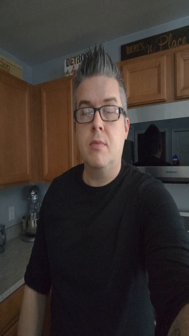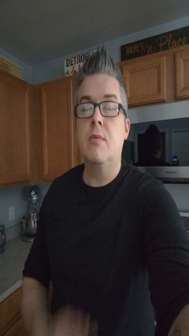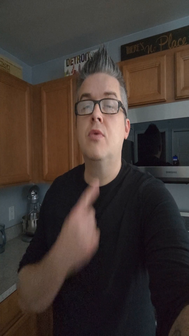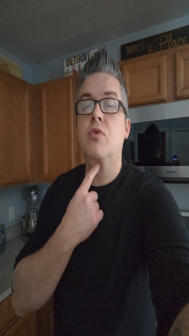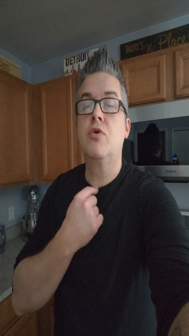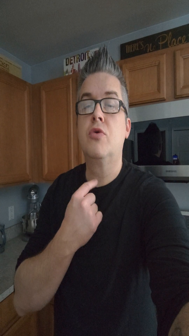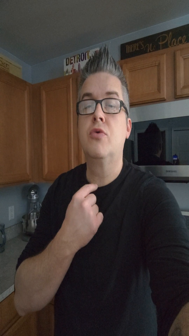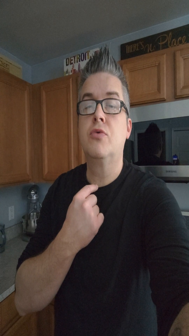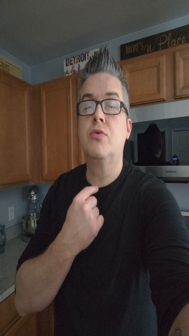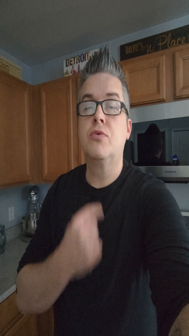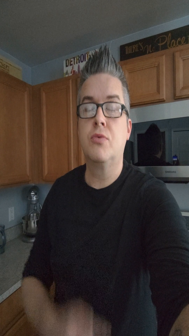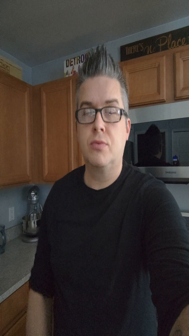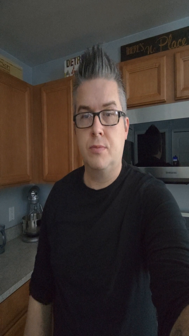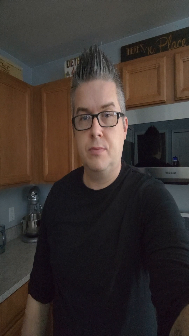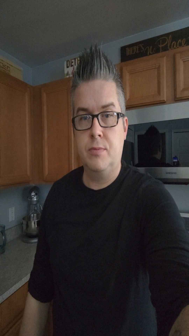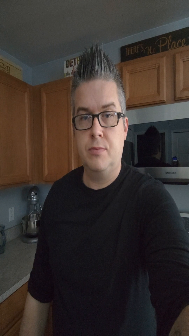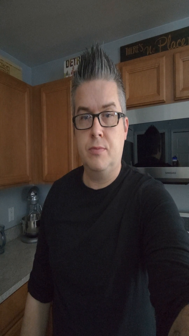thirsty